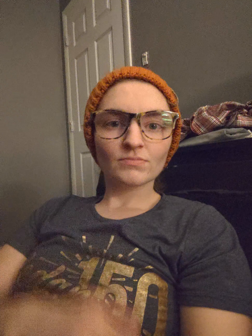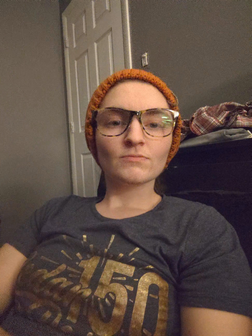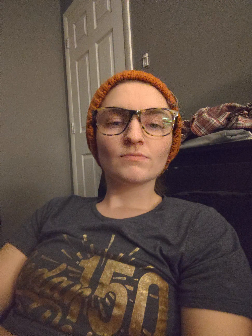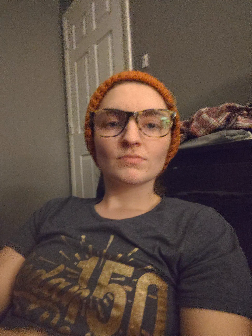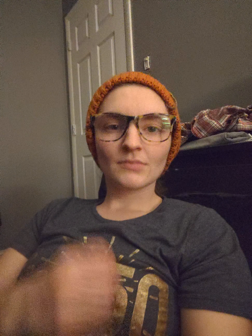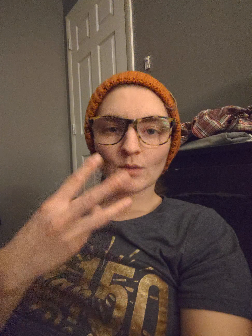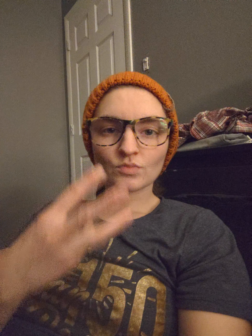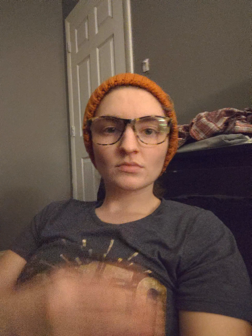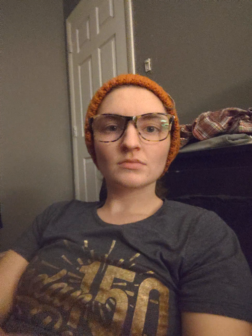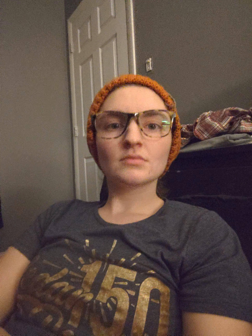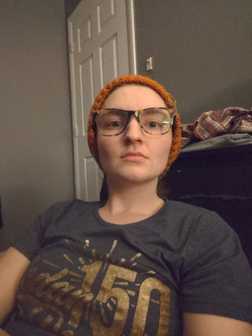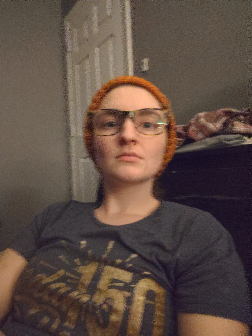owie